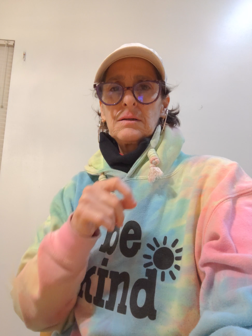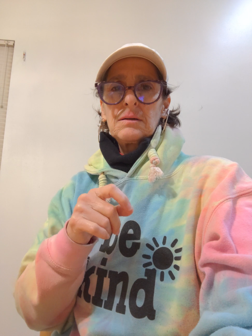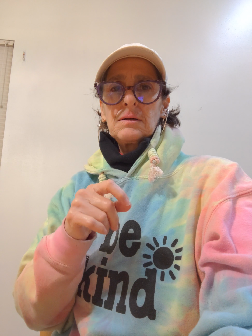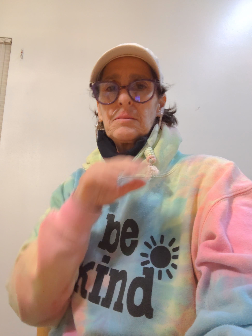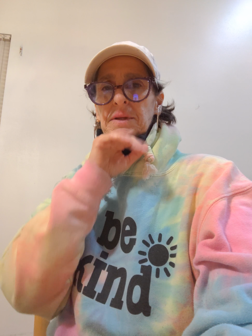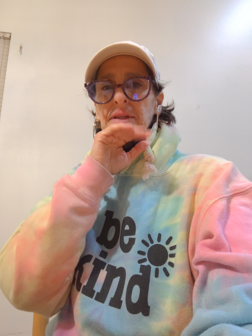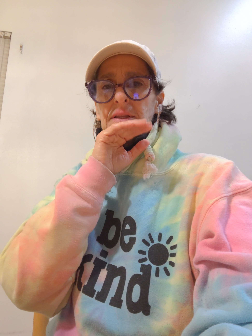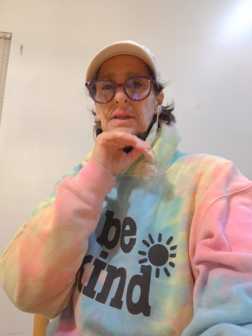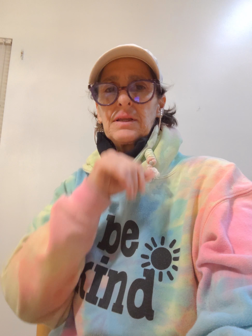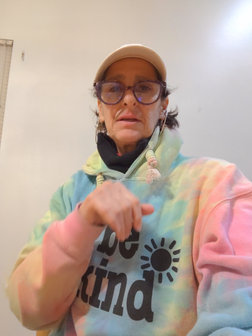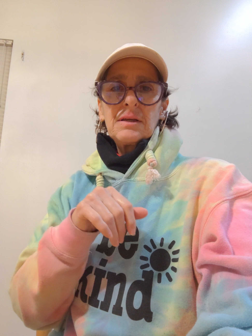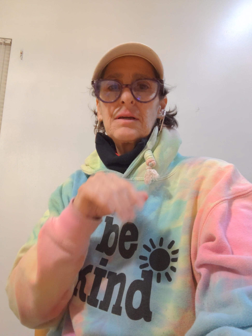pig